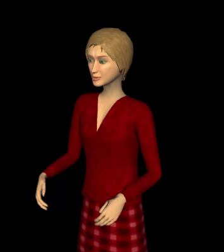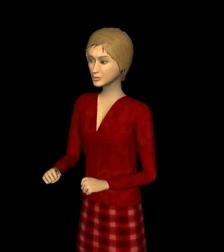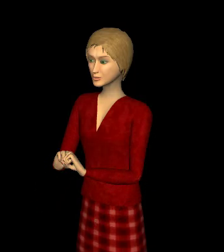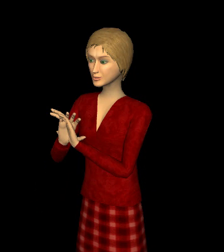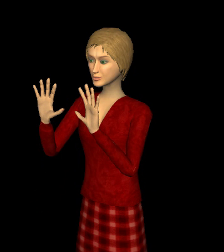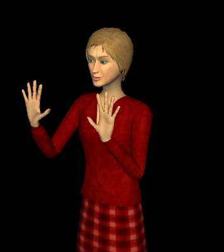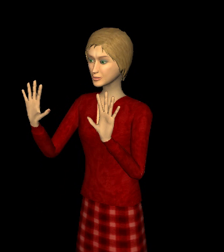واضح